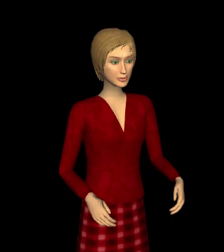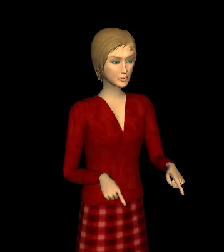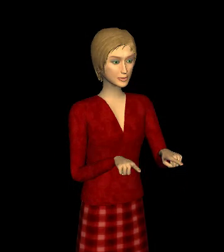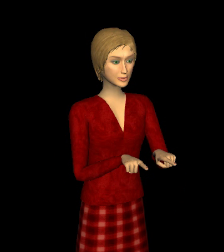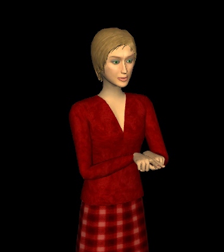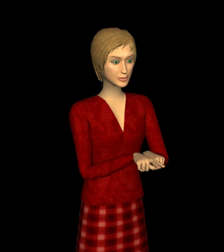أيضا